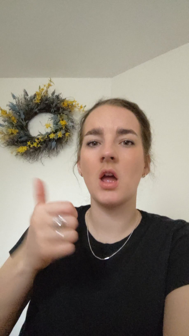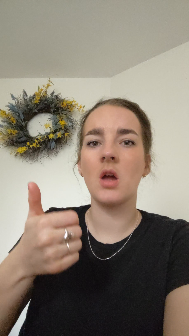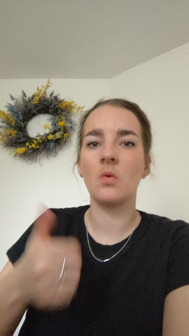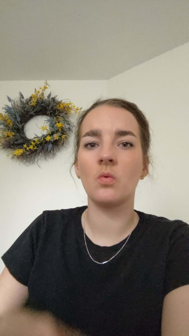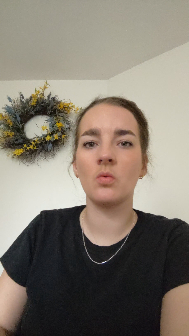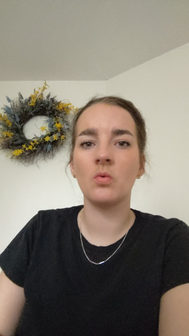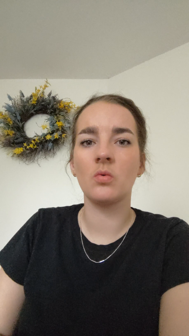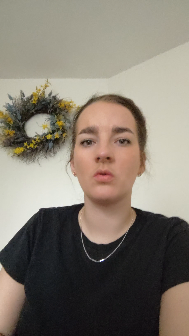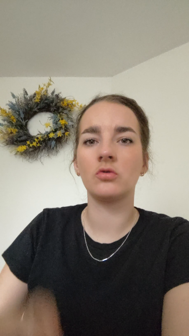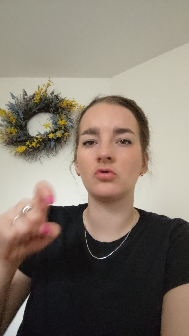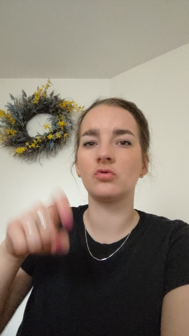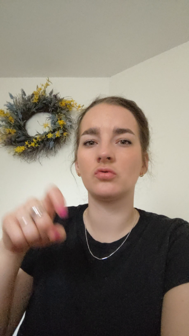should